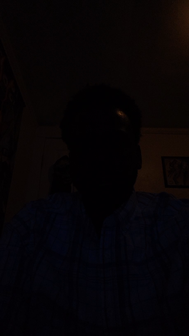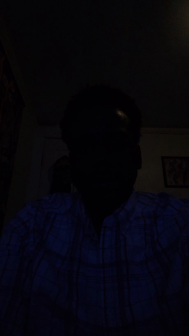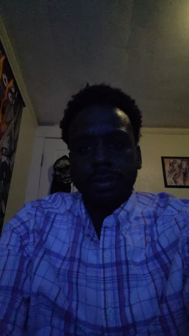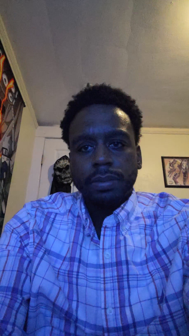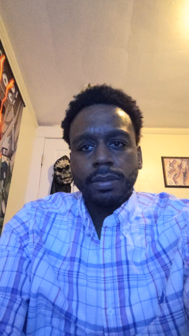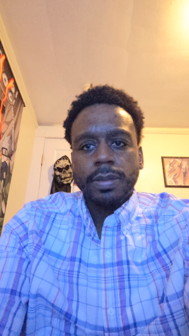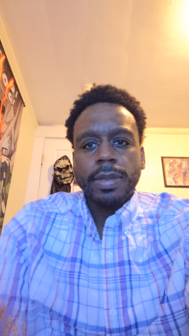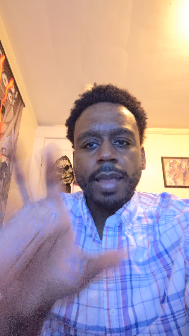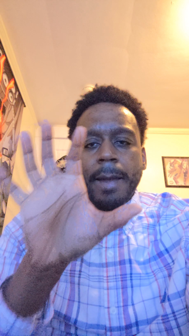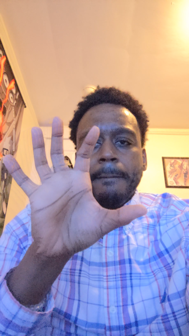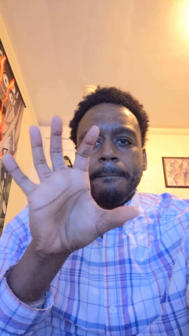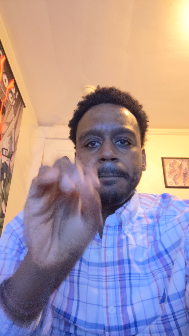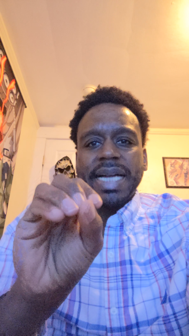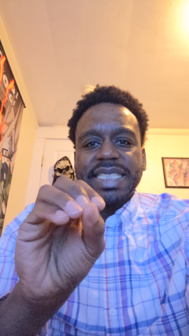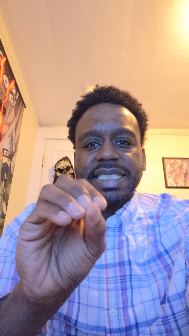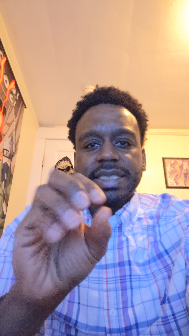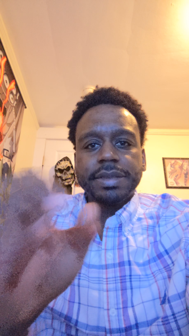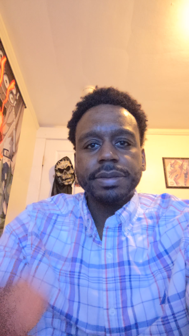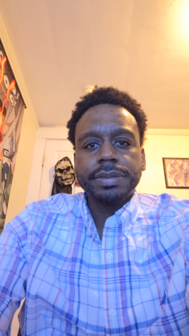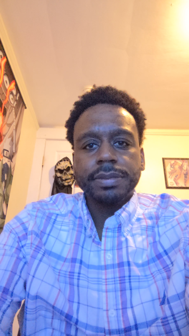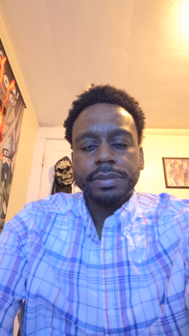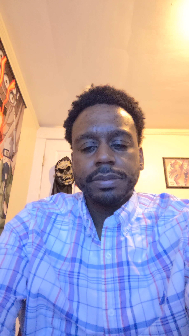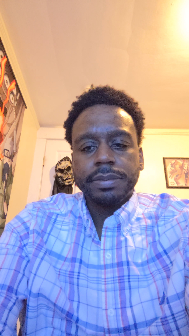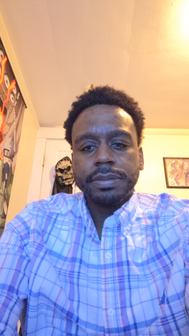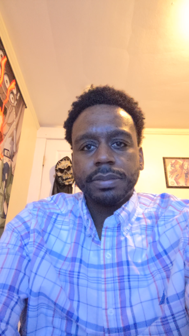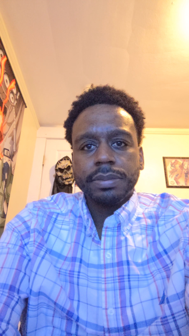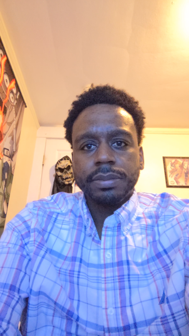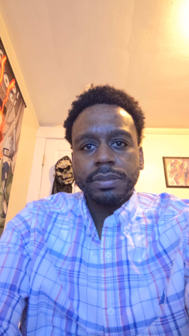bite